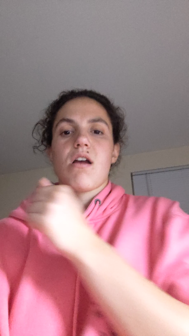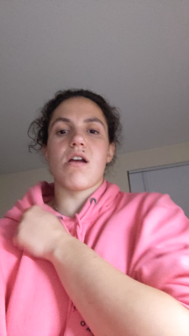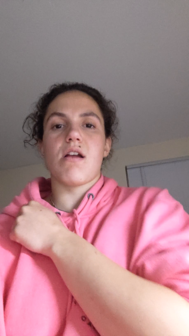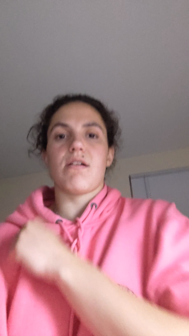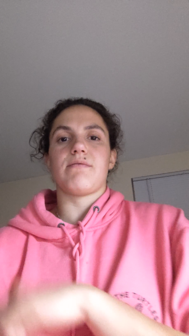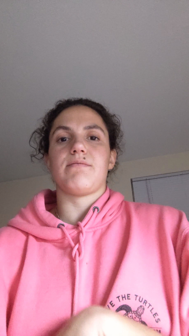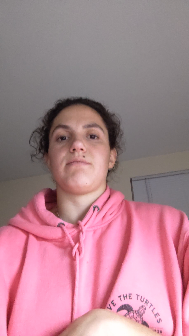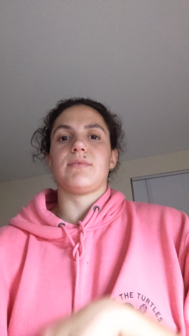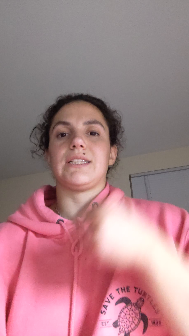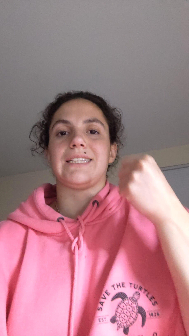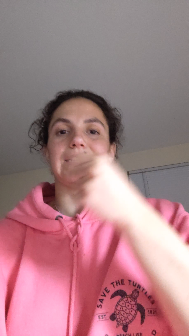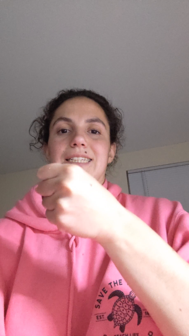hit